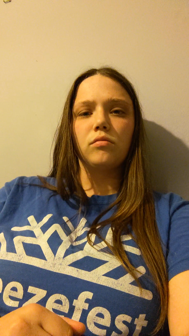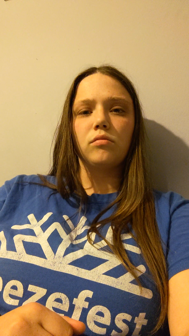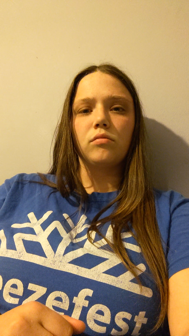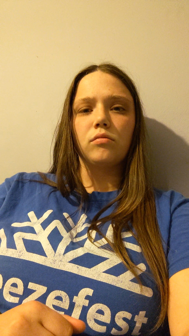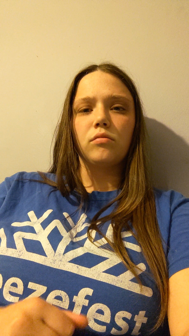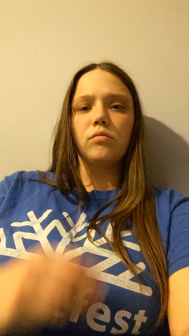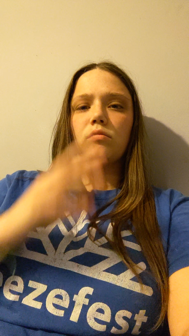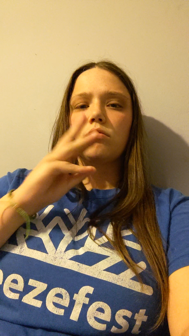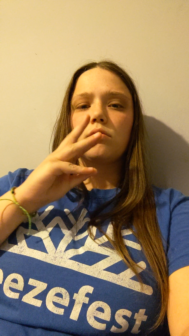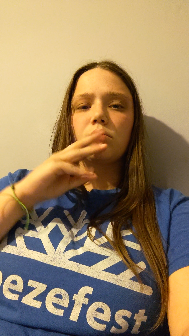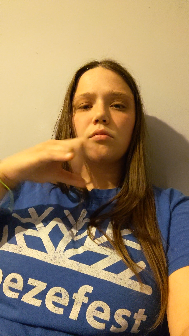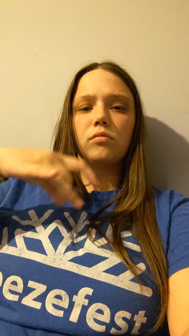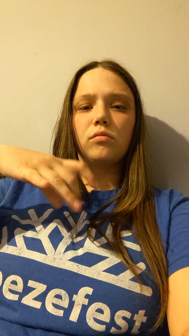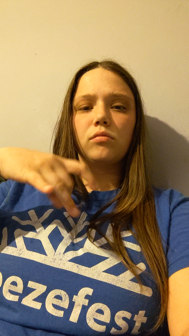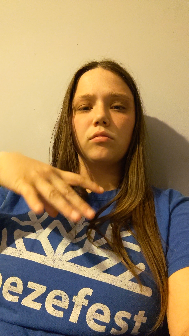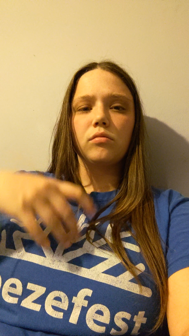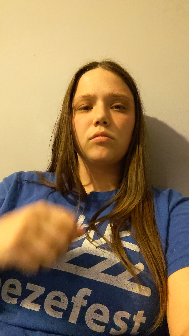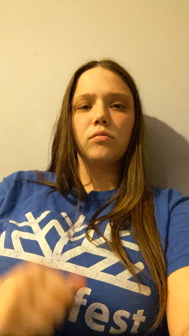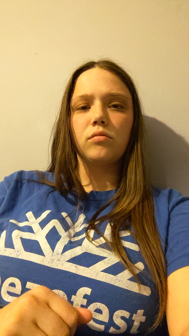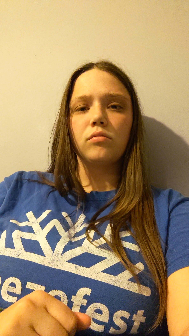melon